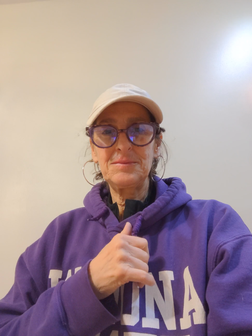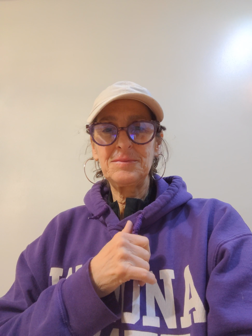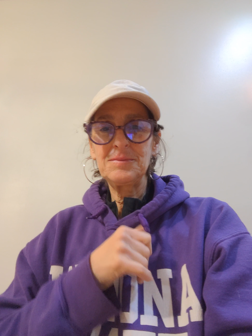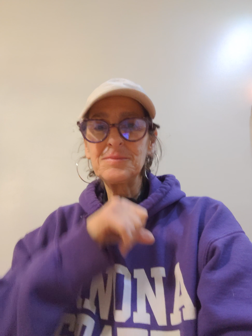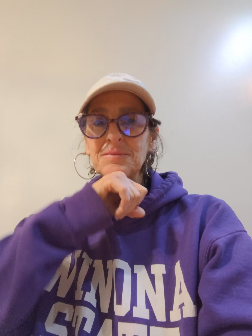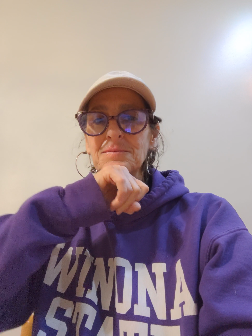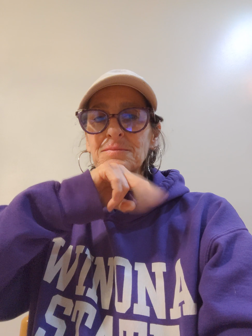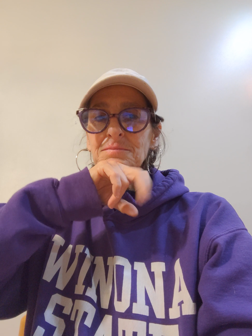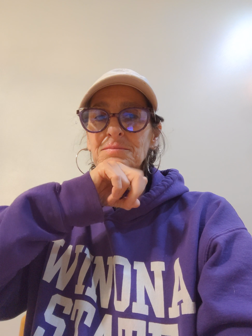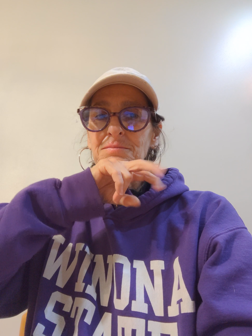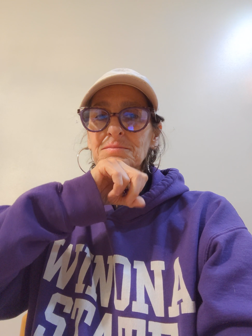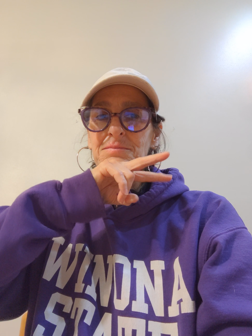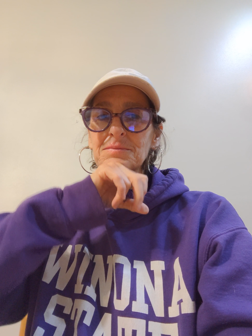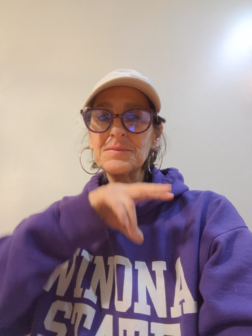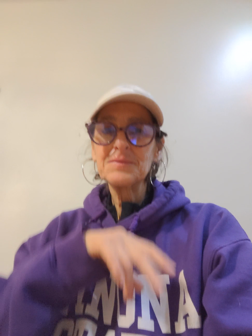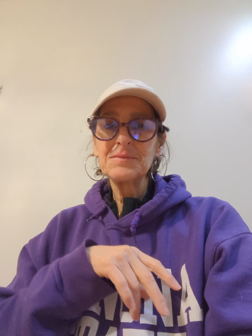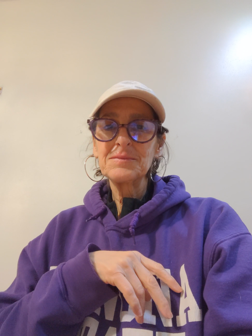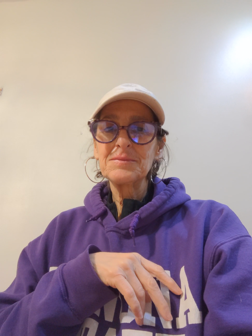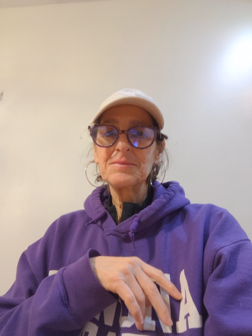frog